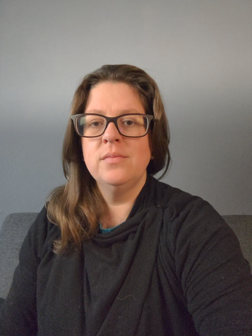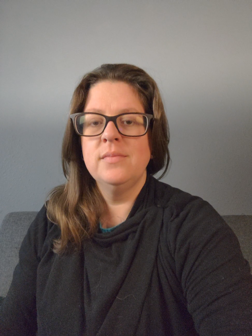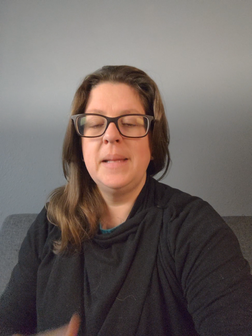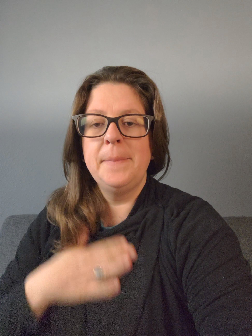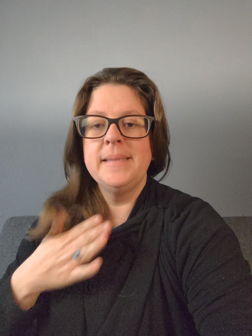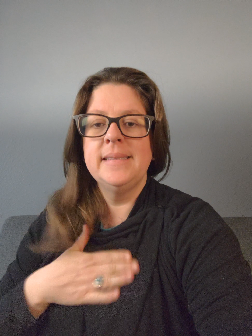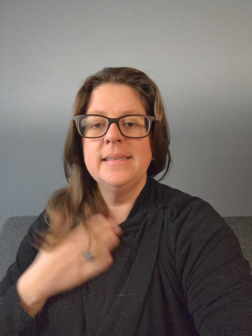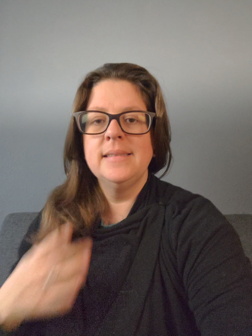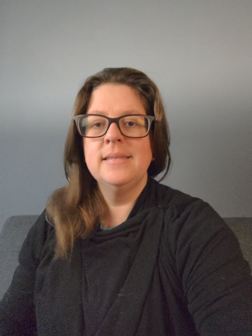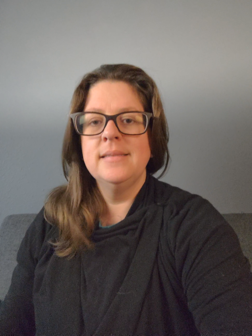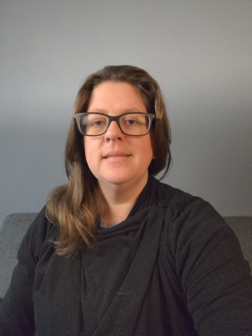happy